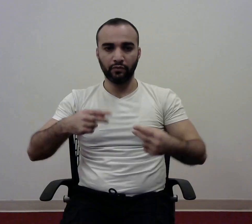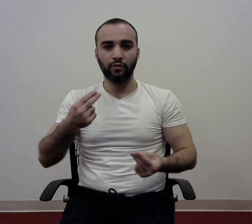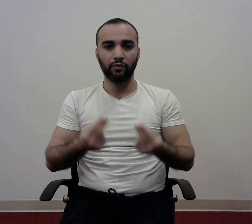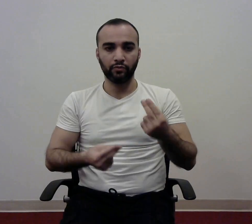oynamaq